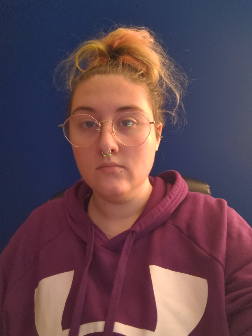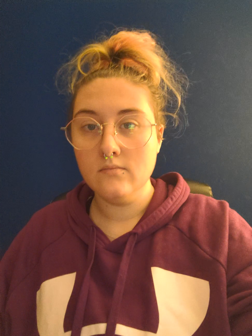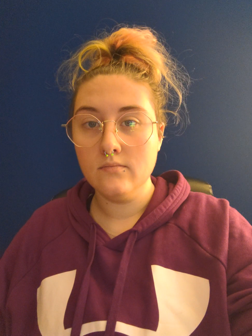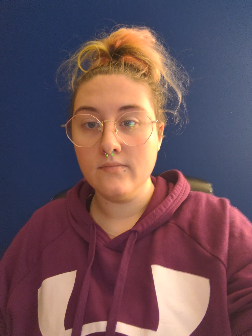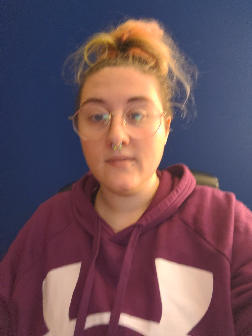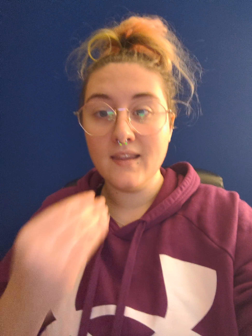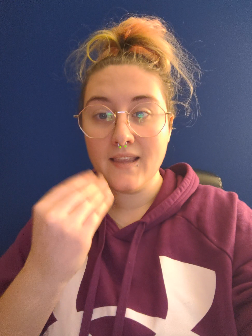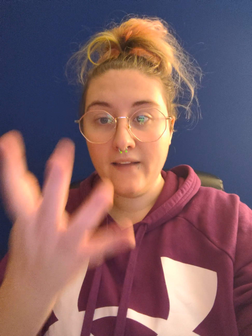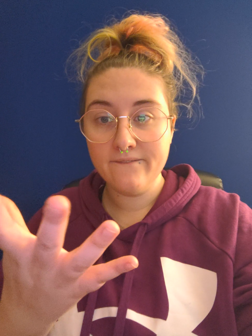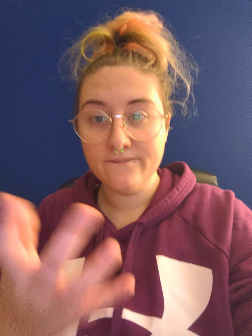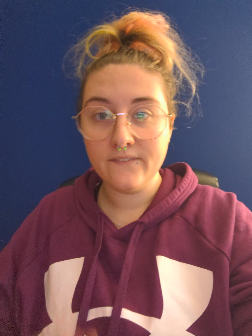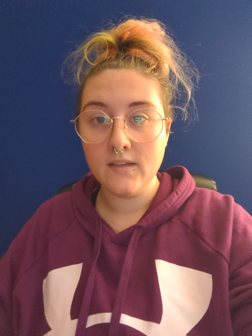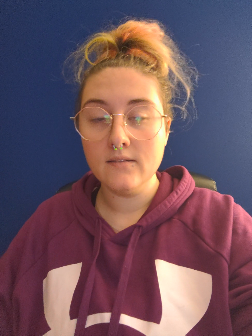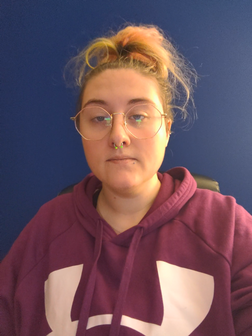give